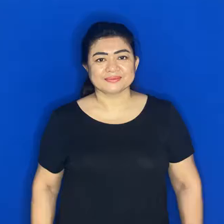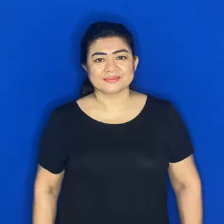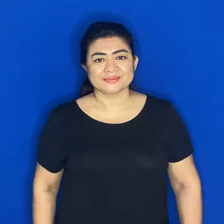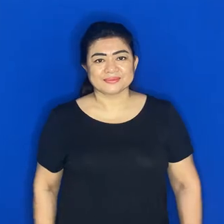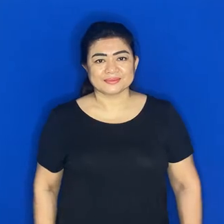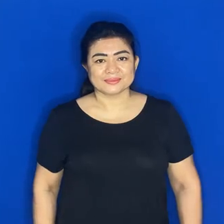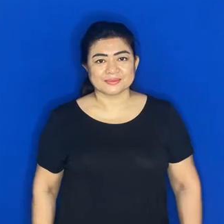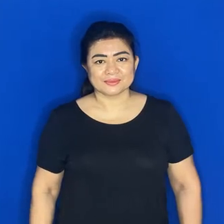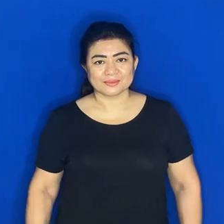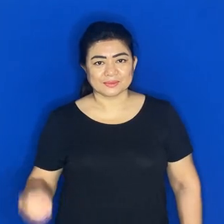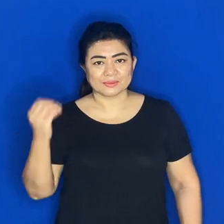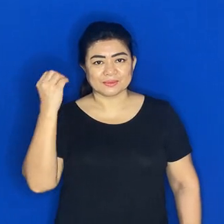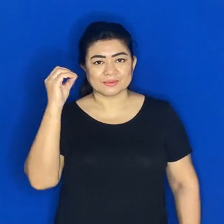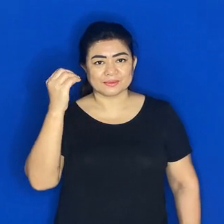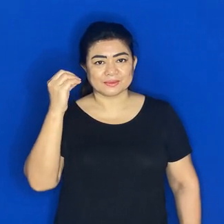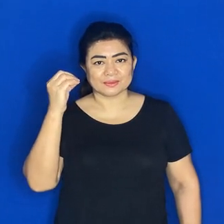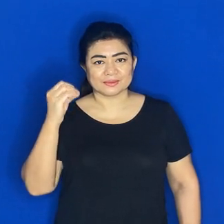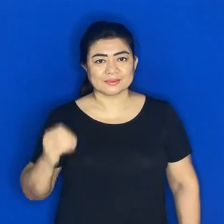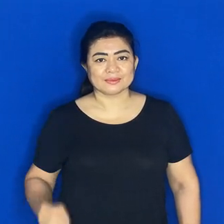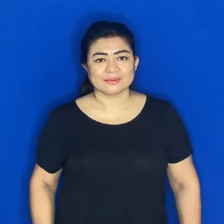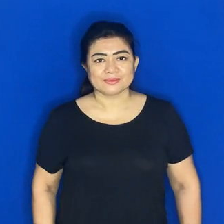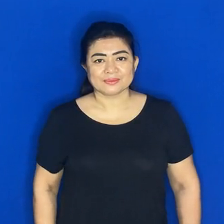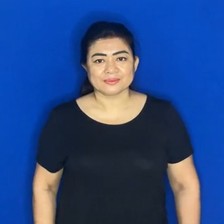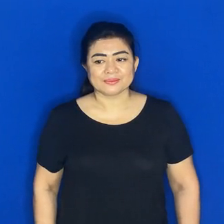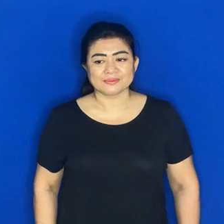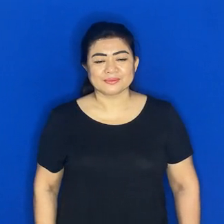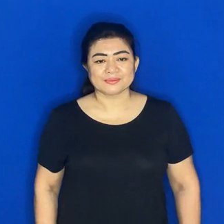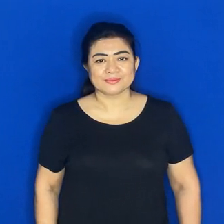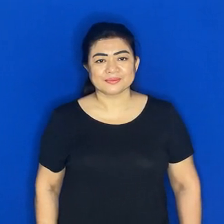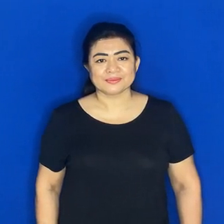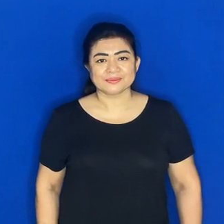orange